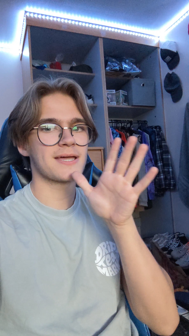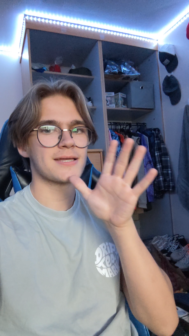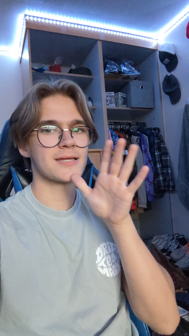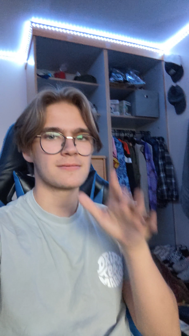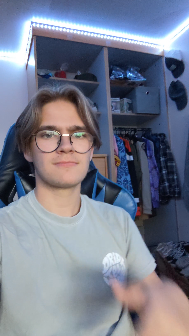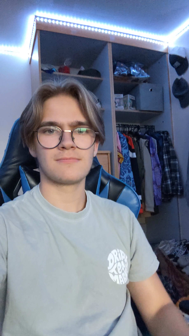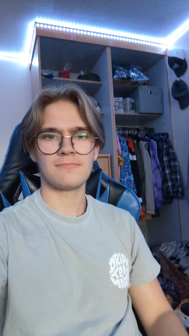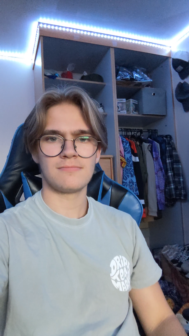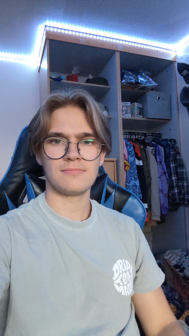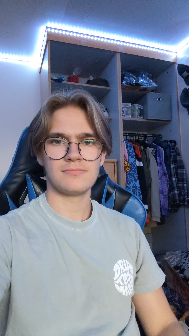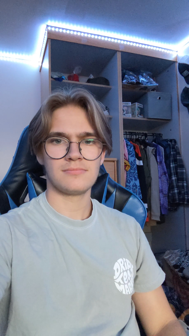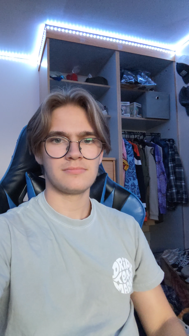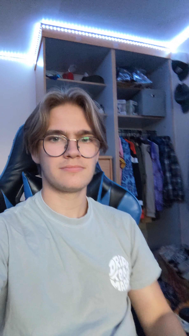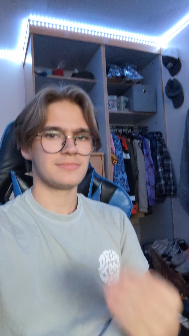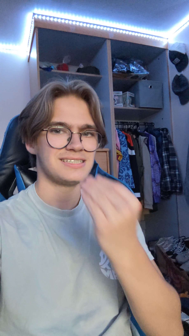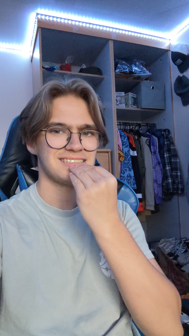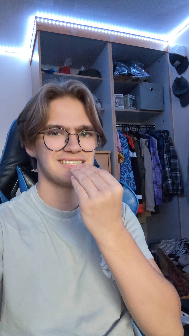eat